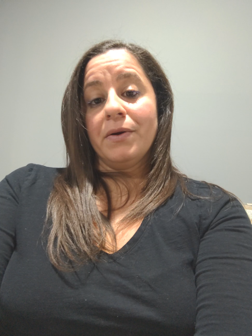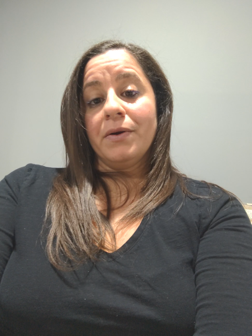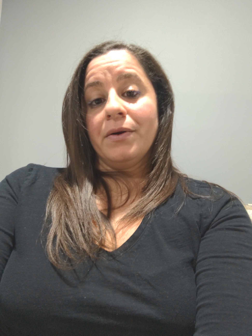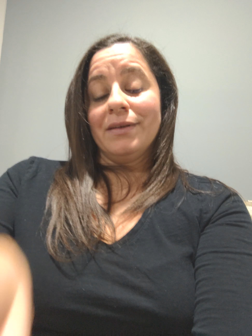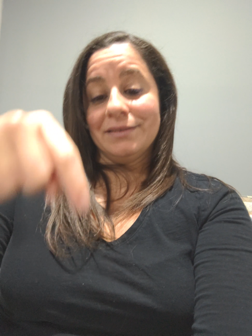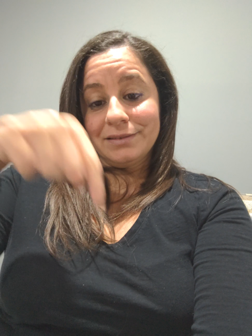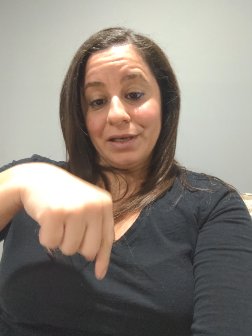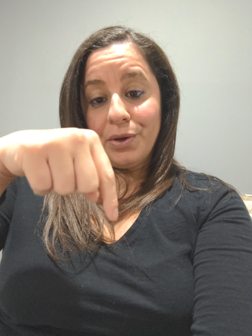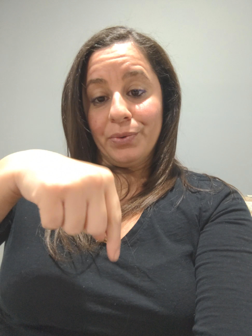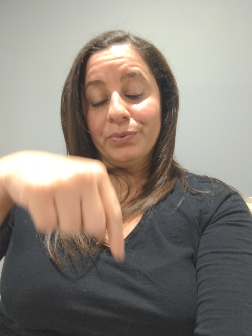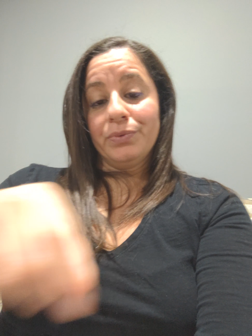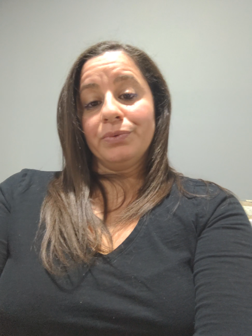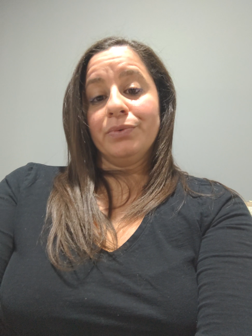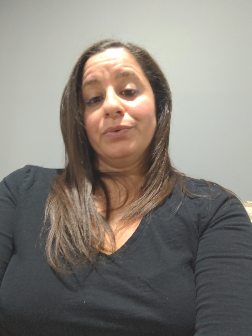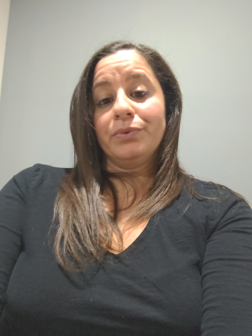down